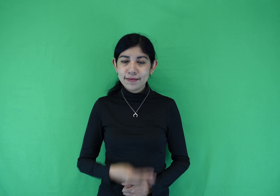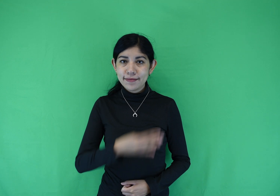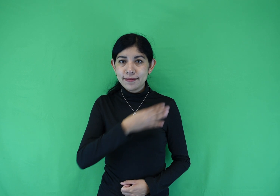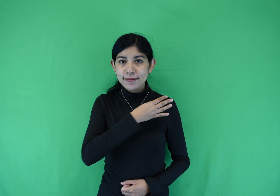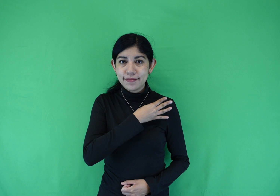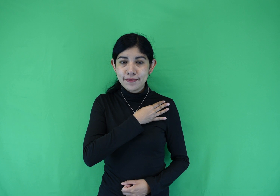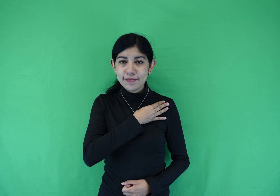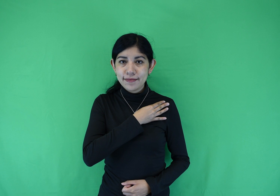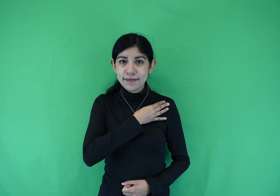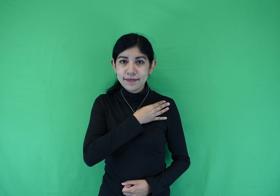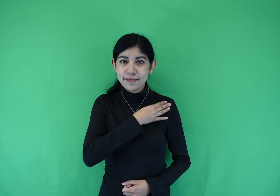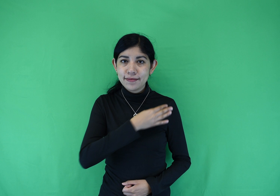bueno